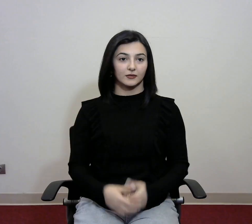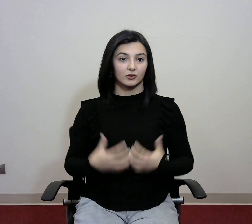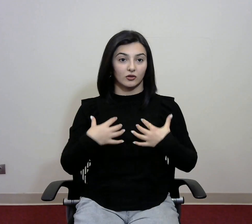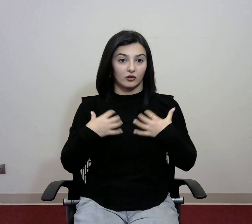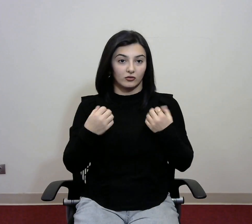sağlam